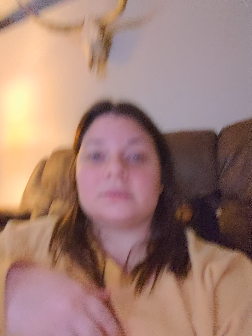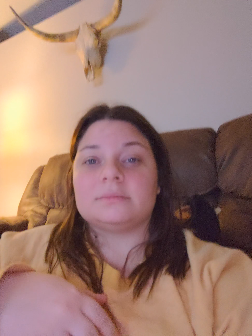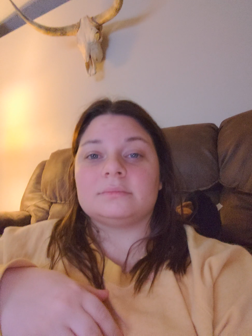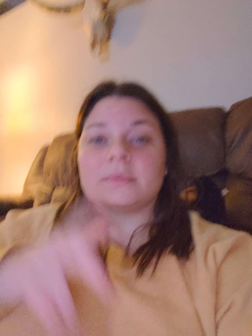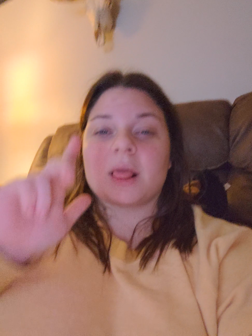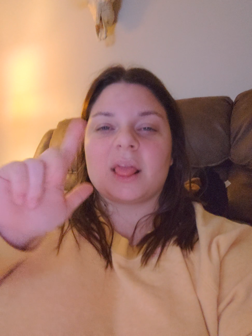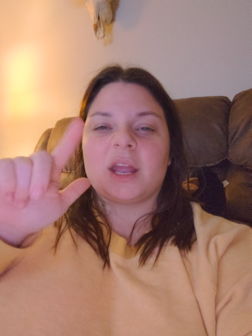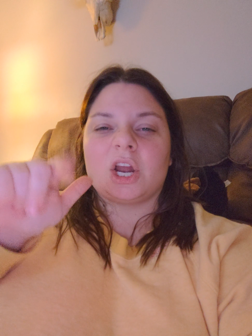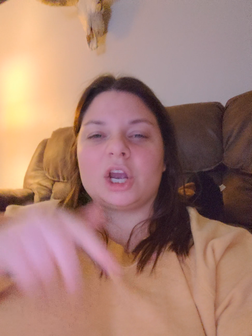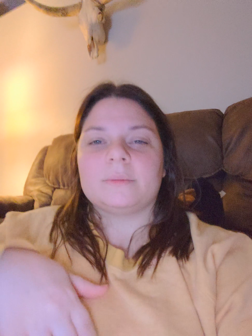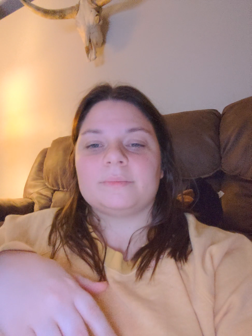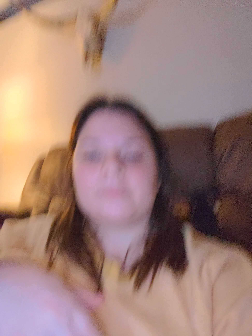later